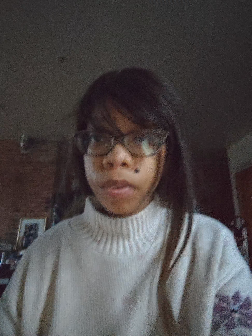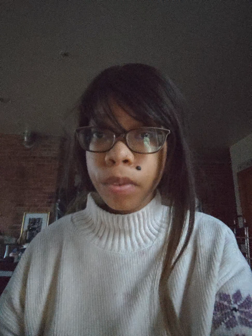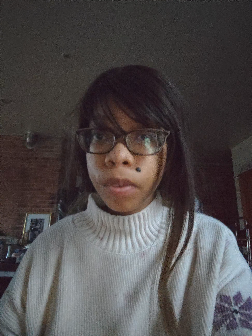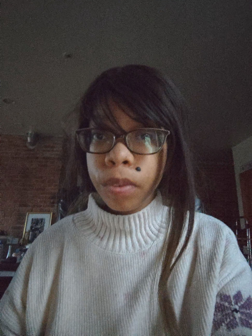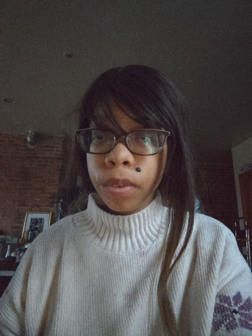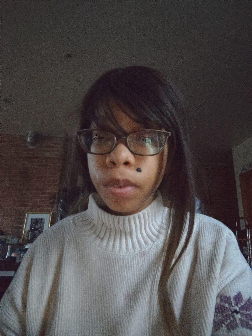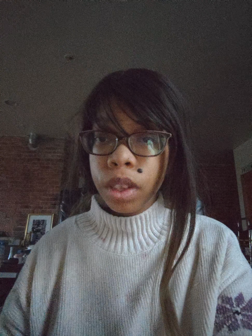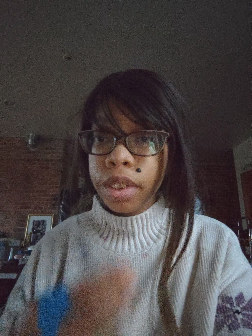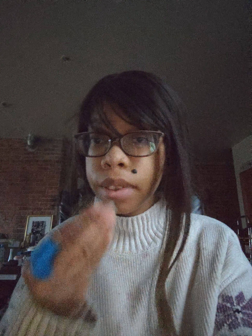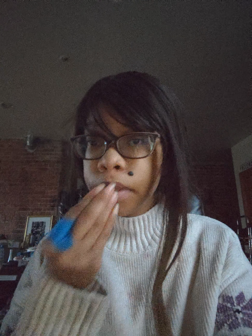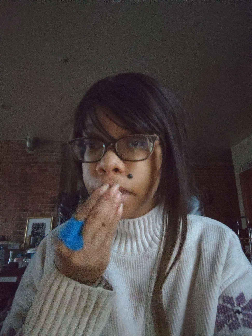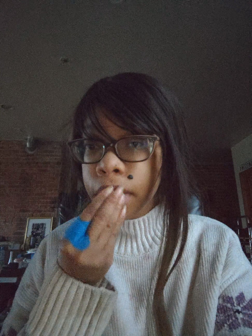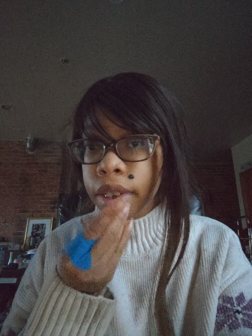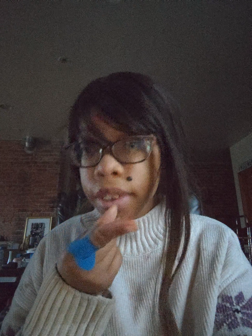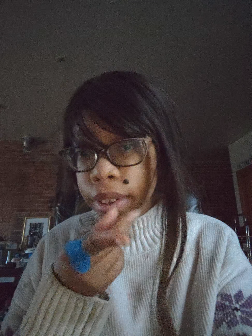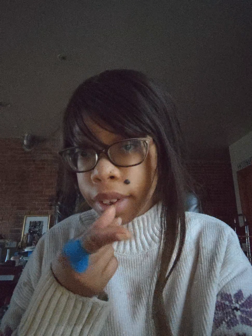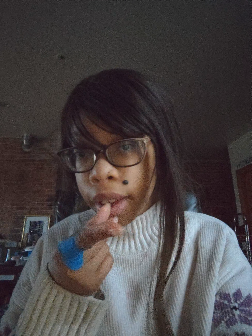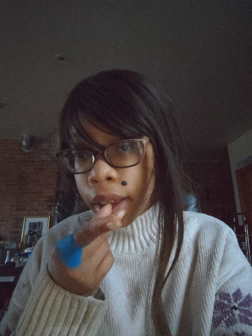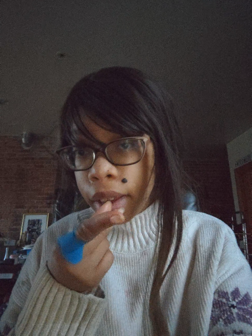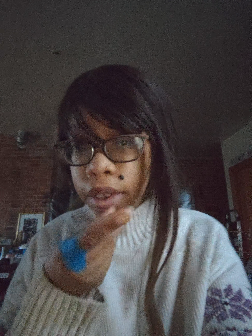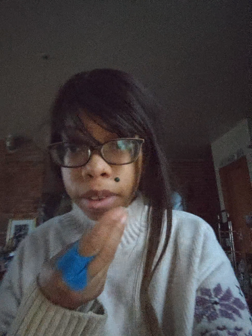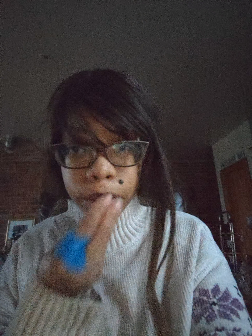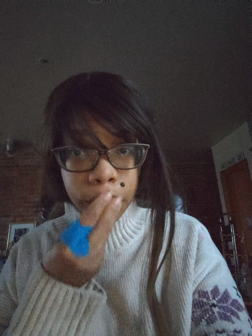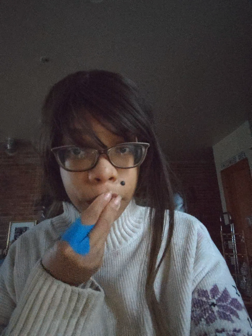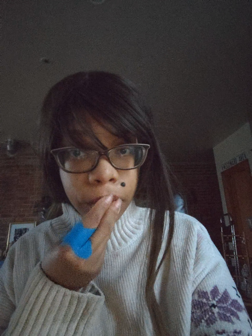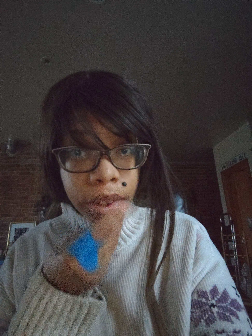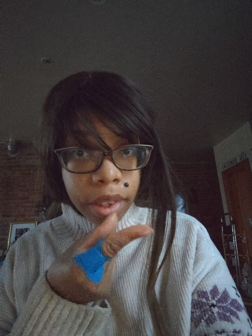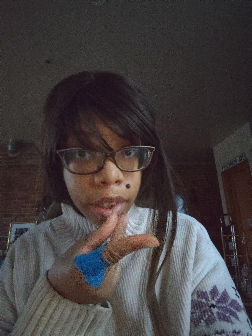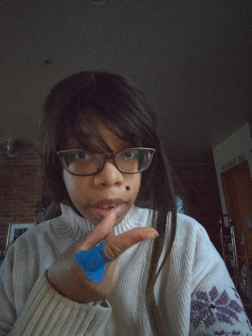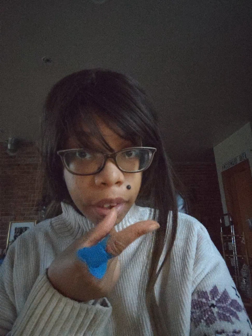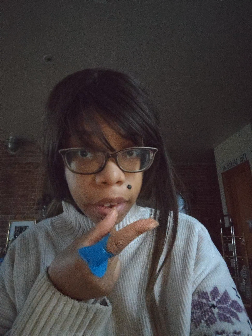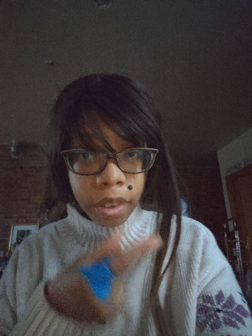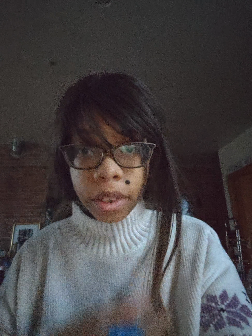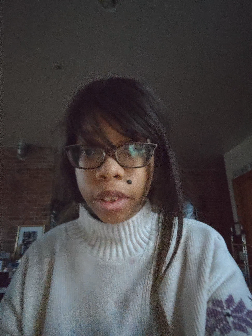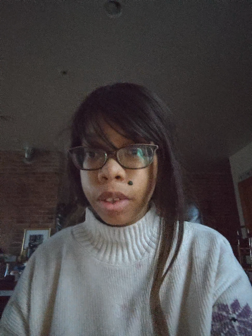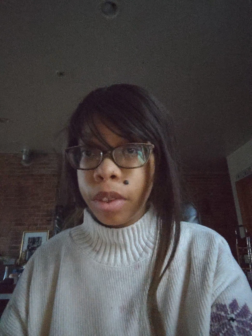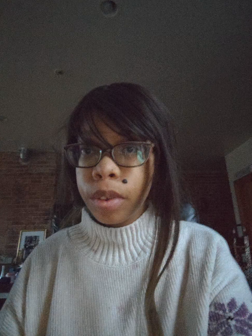snack